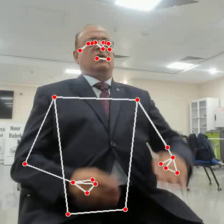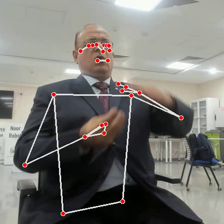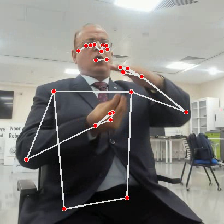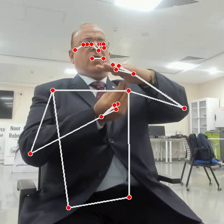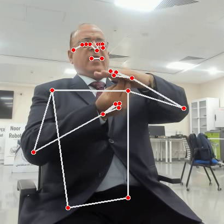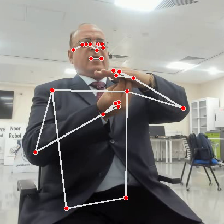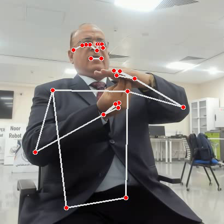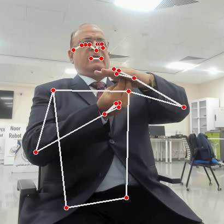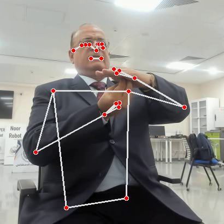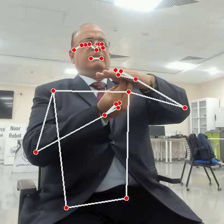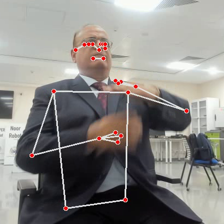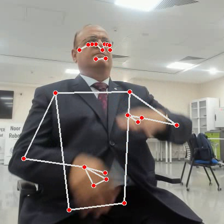kolya